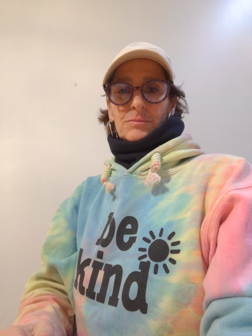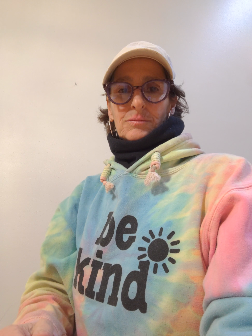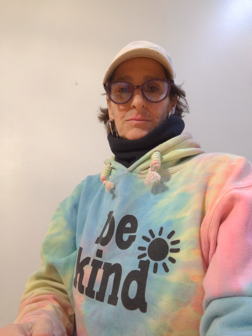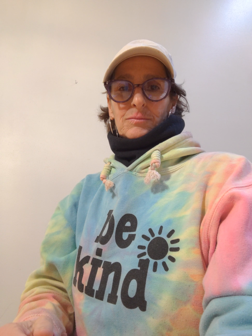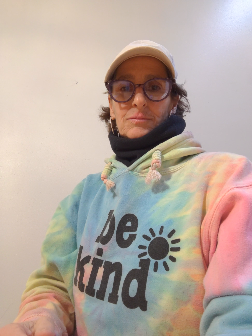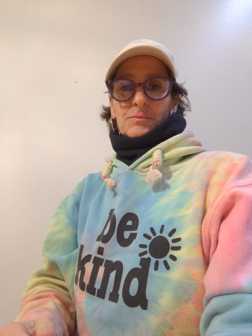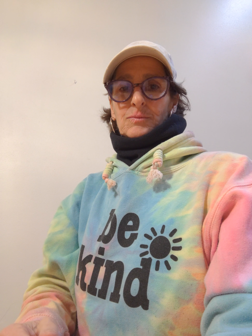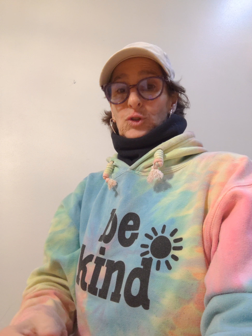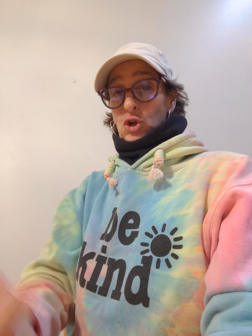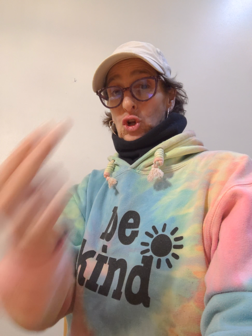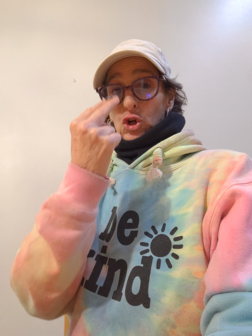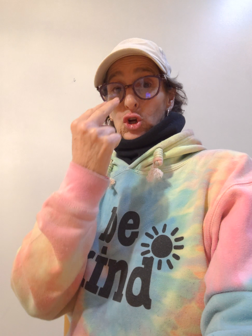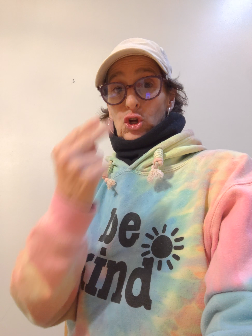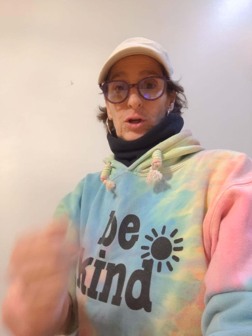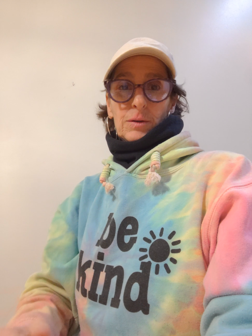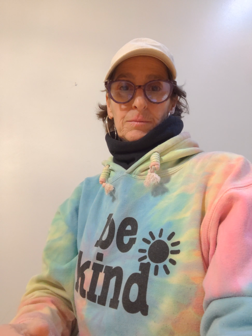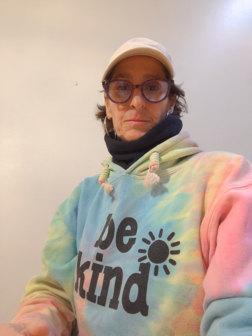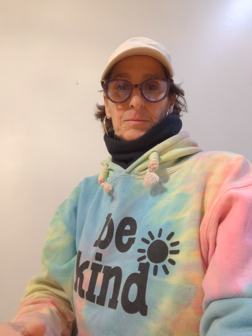look